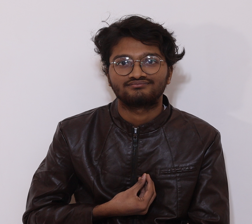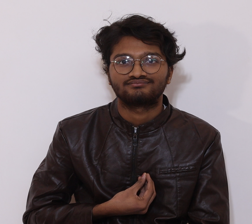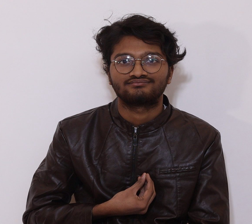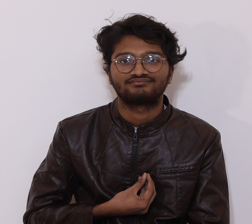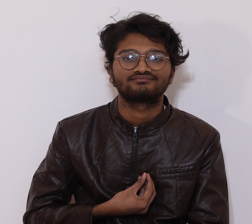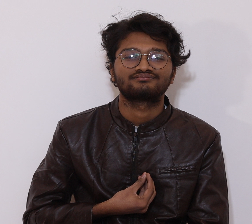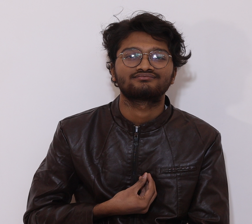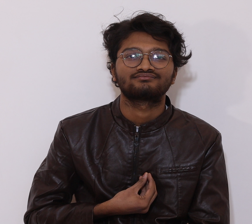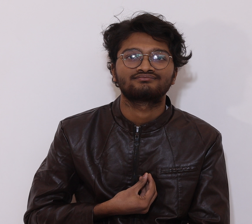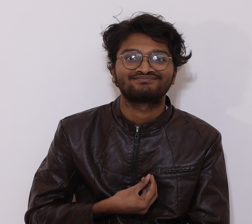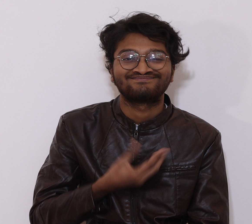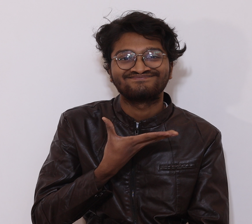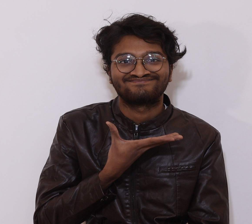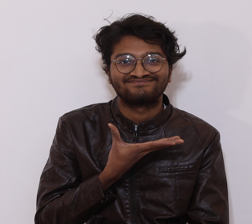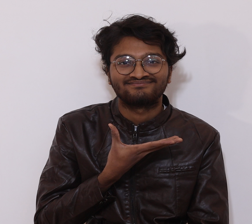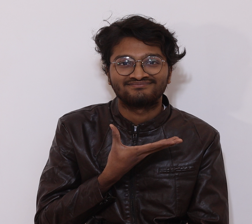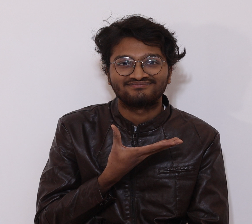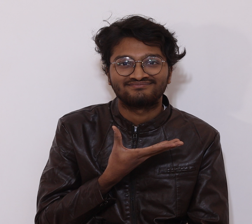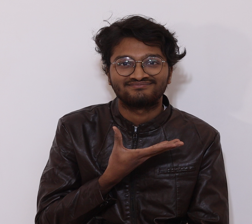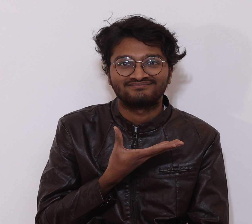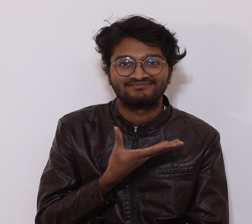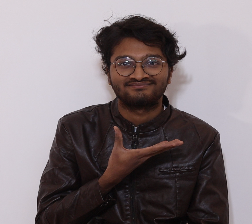glad